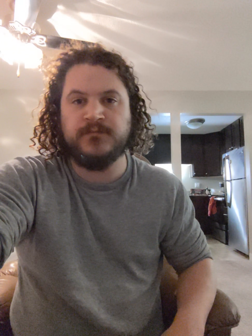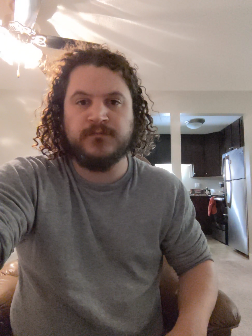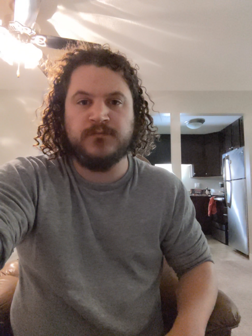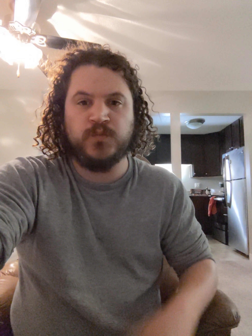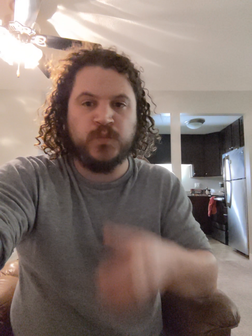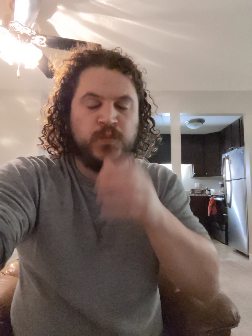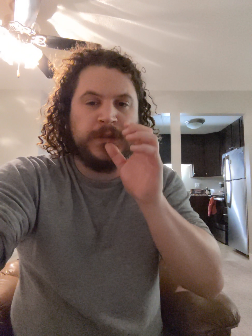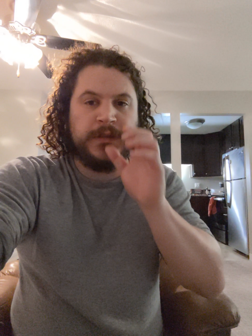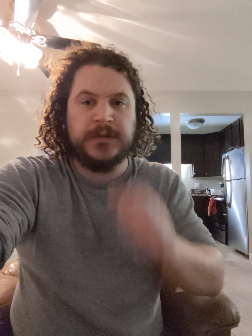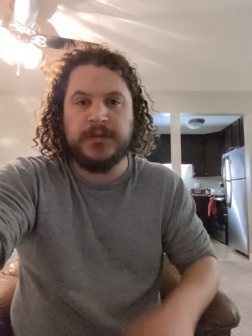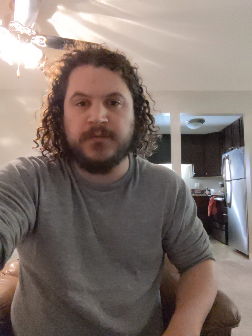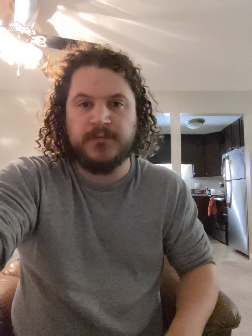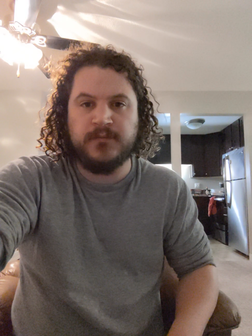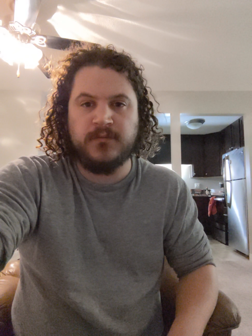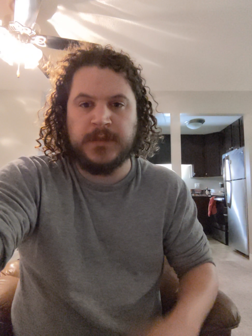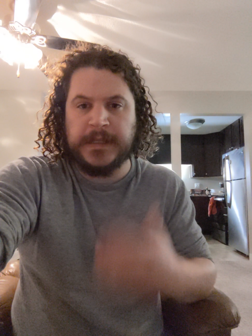drink